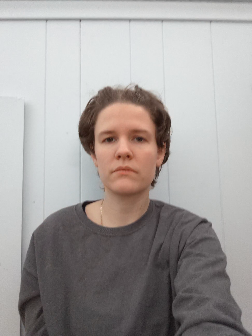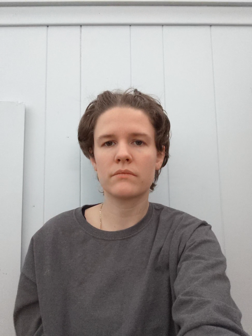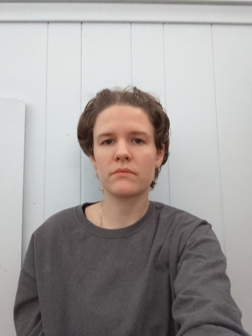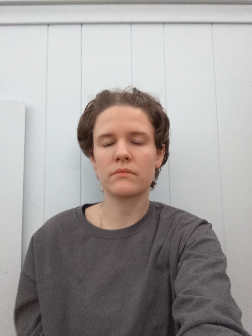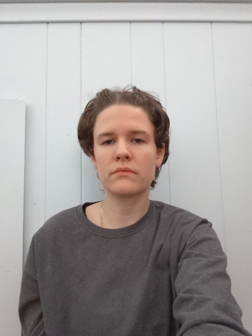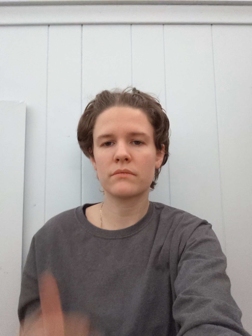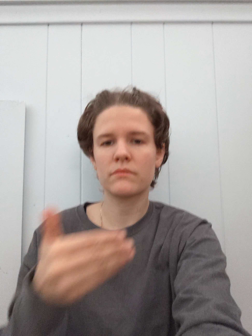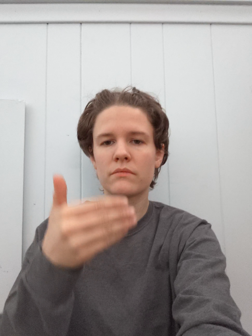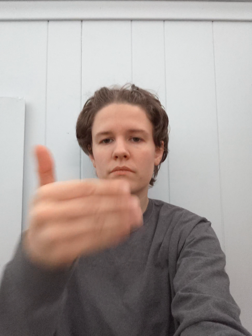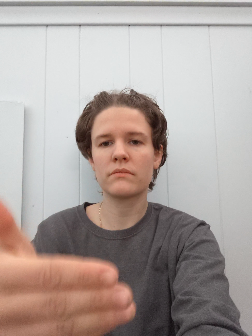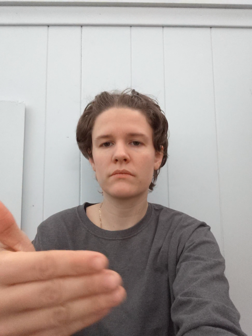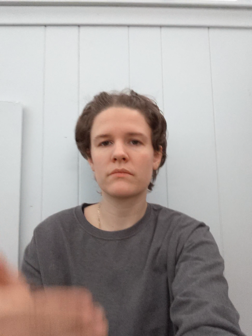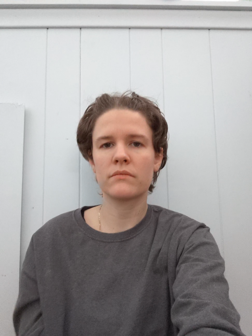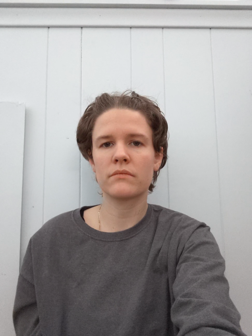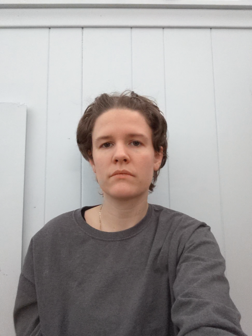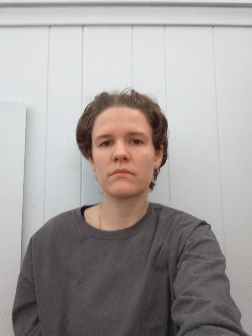after